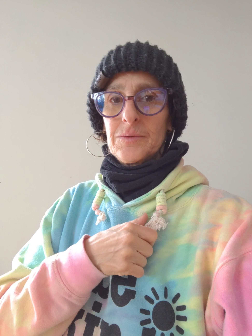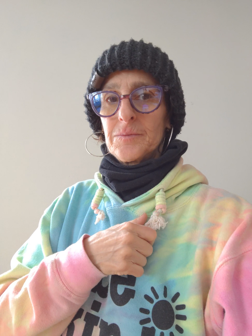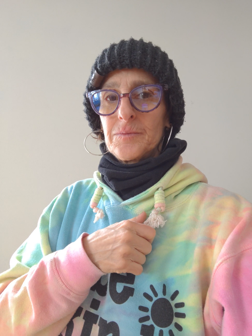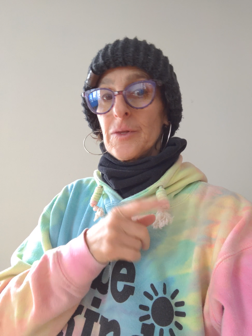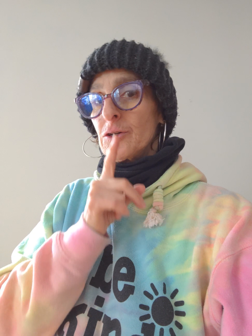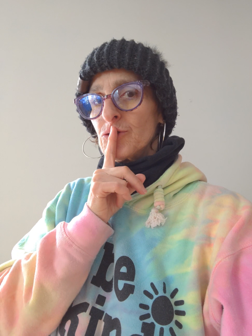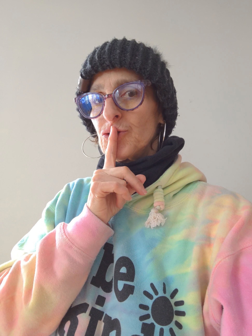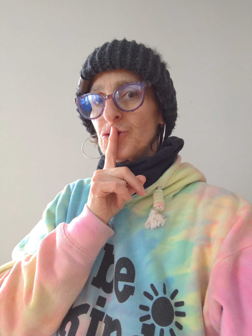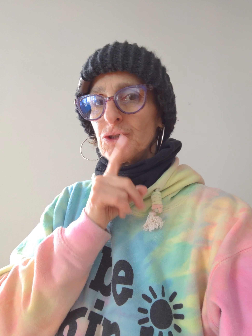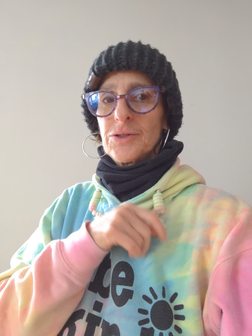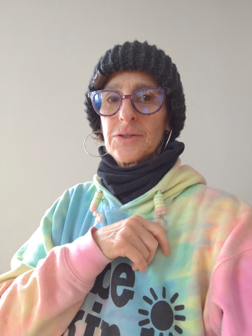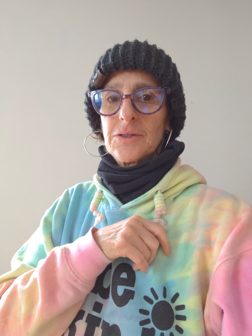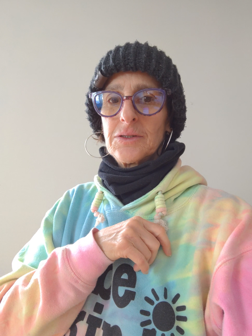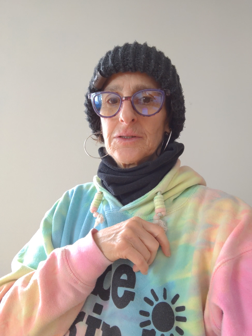shhh